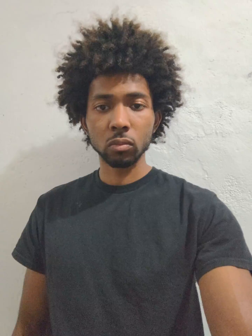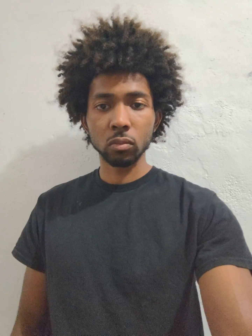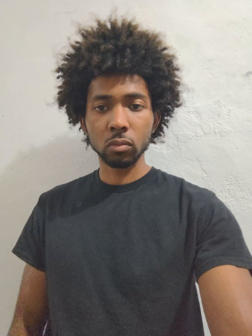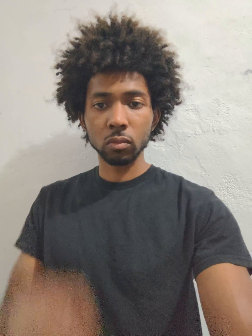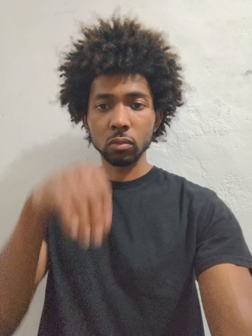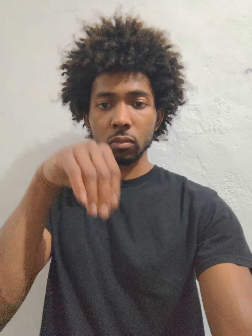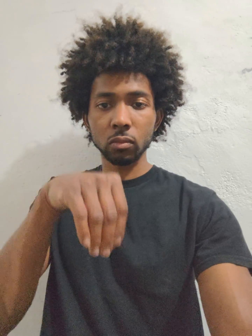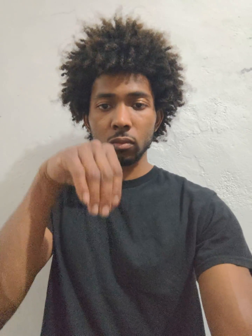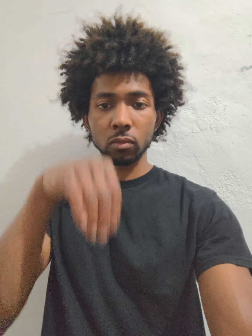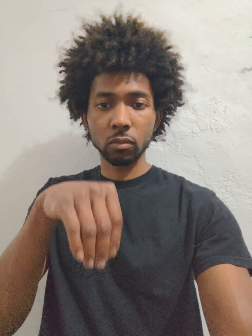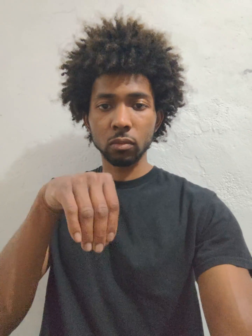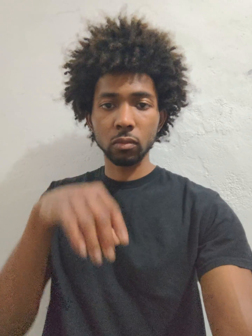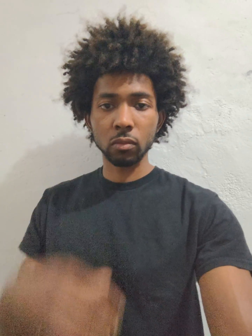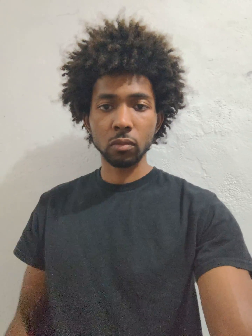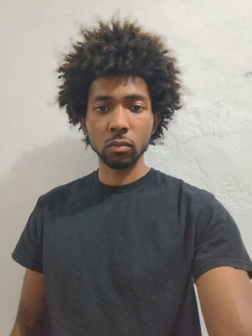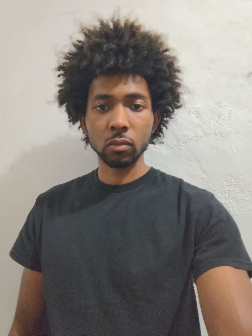inside